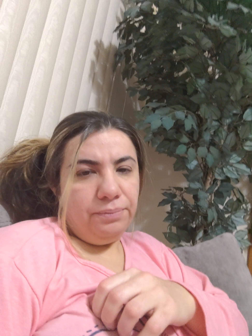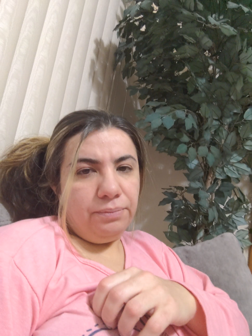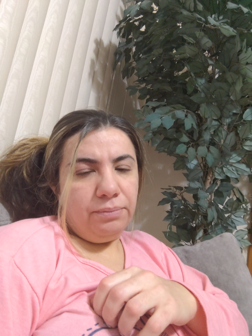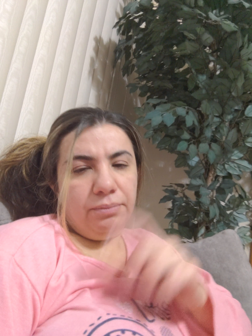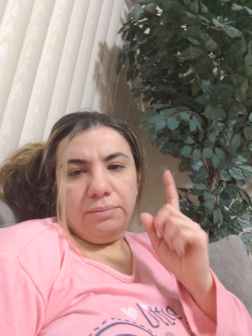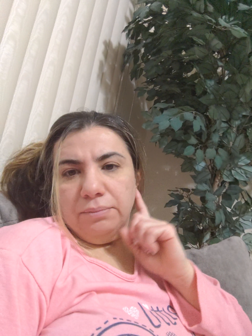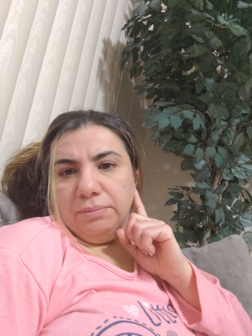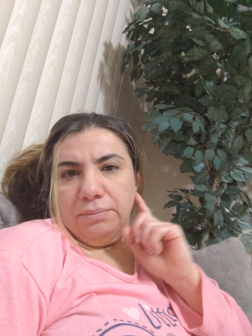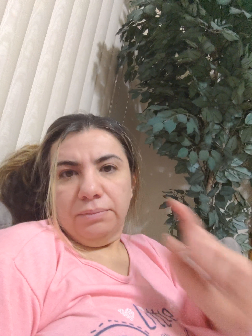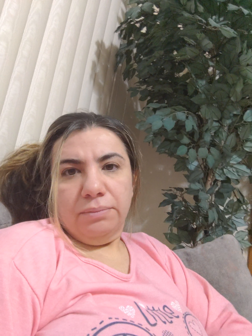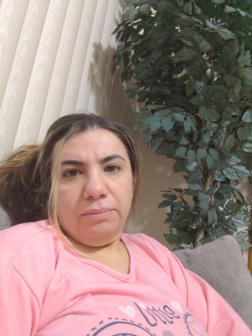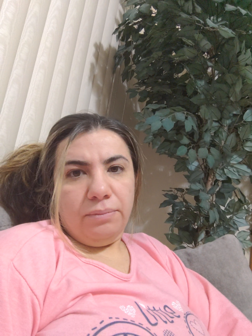ear